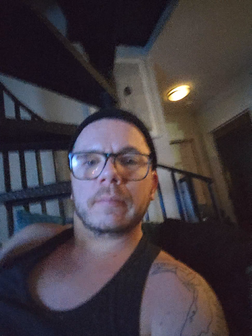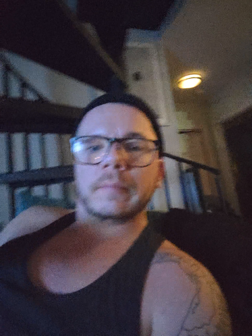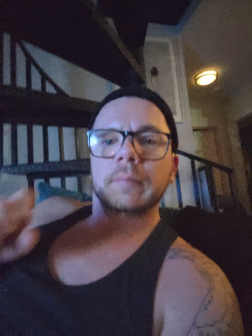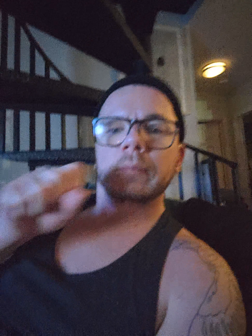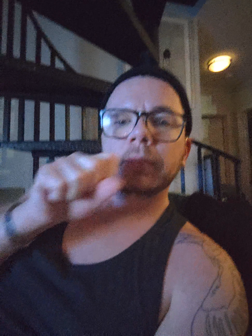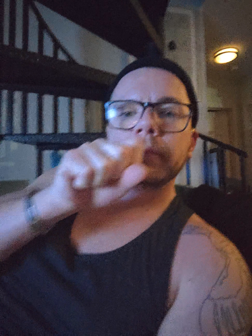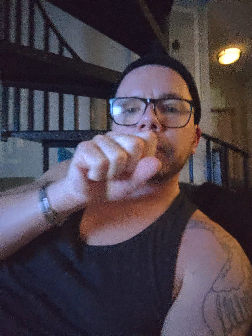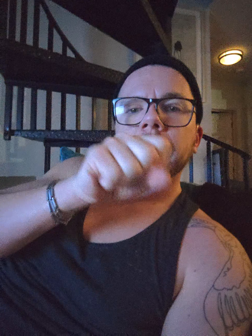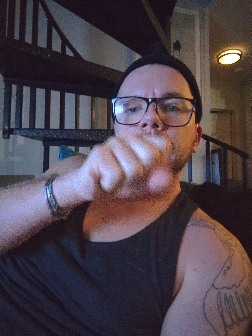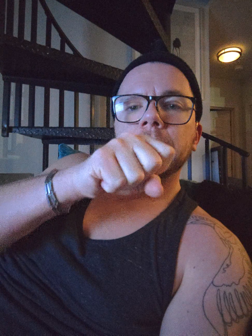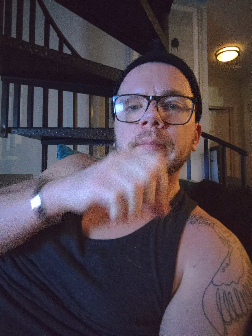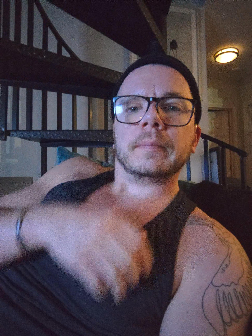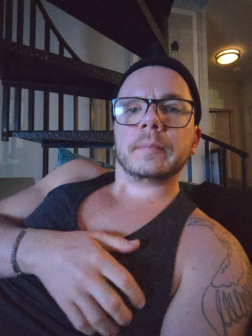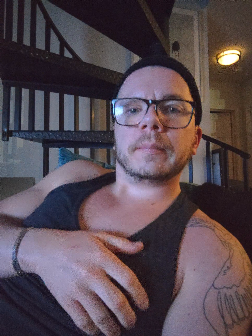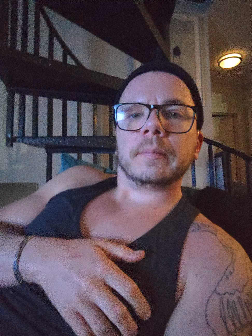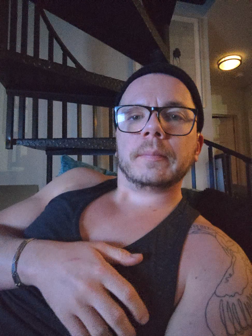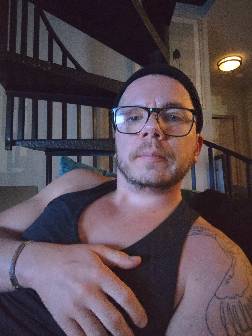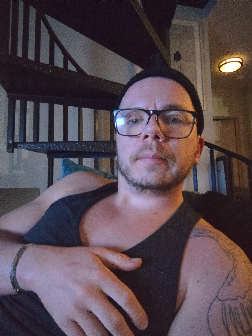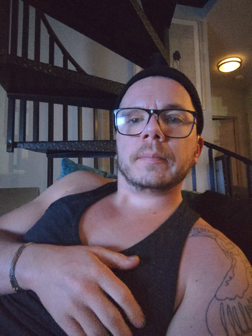yes